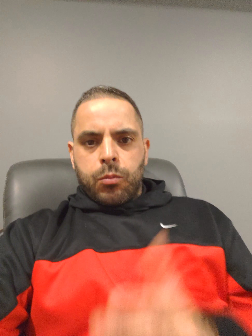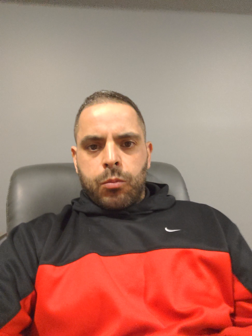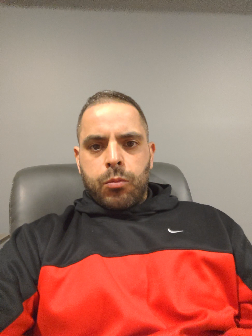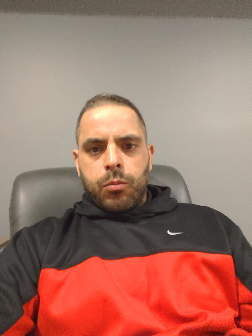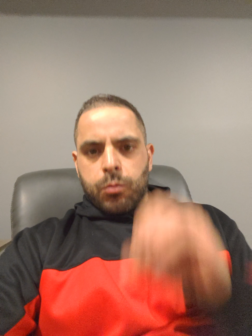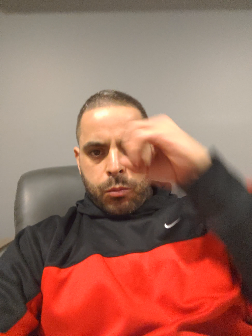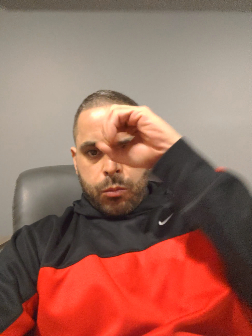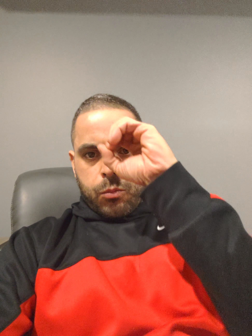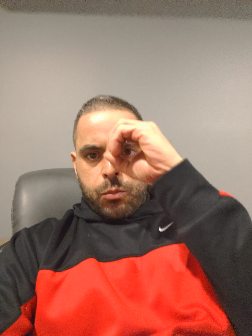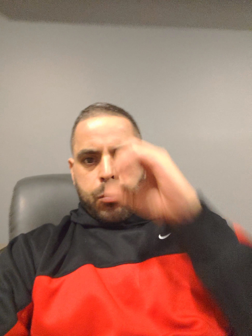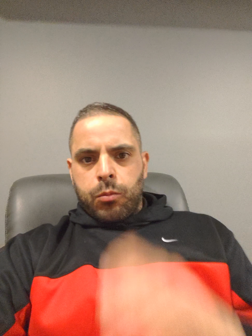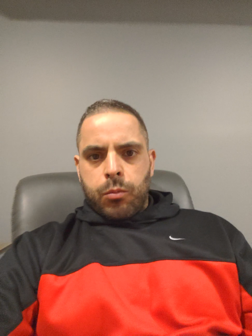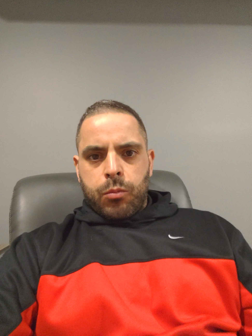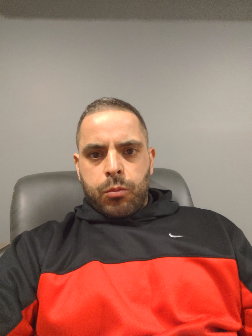owl